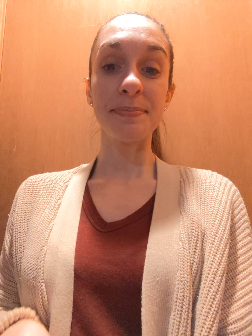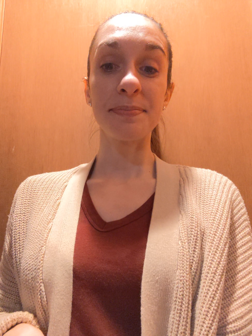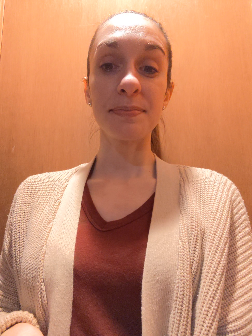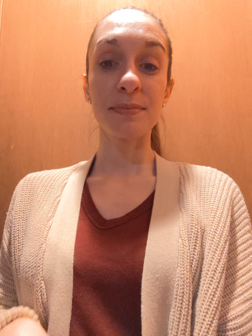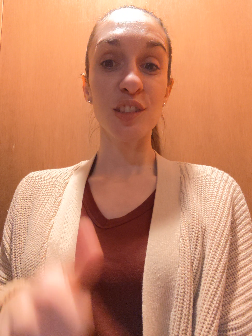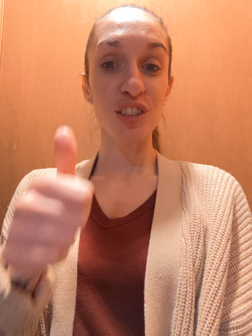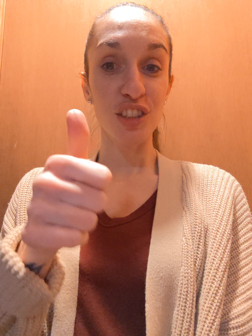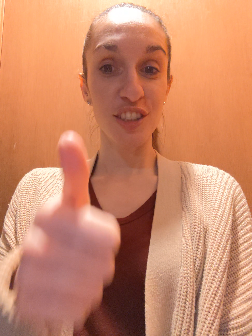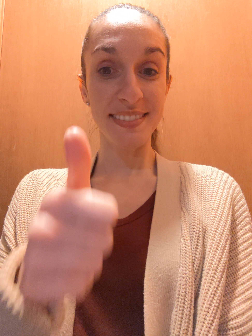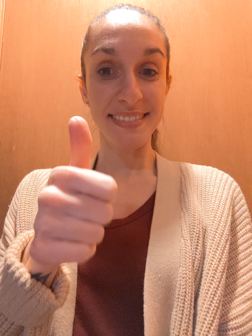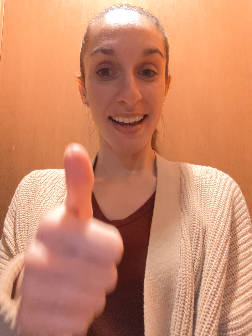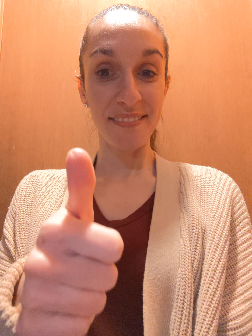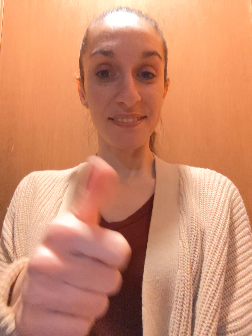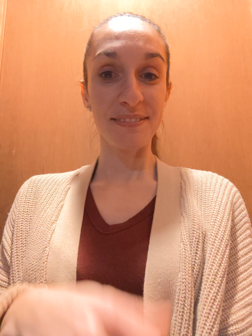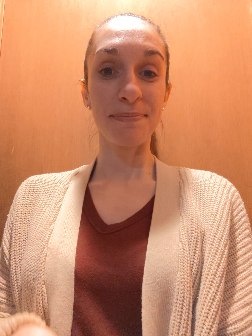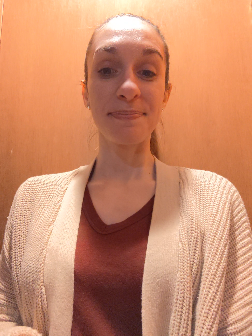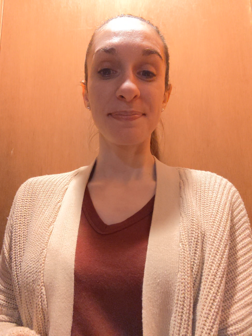yourself